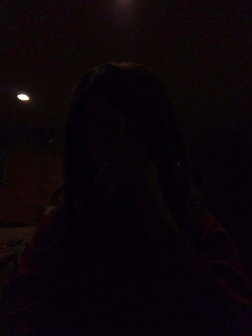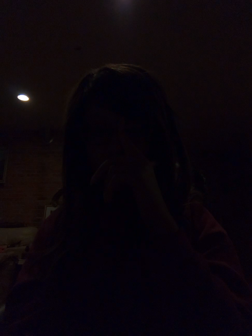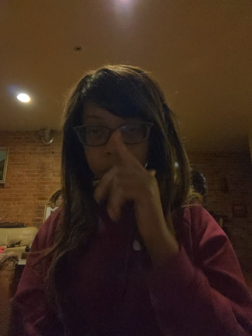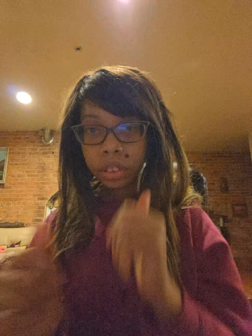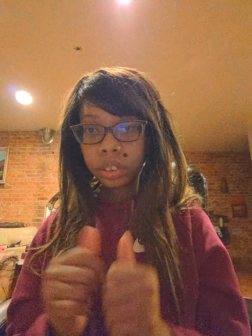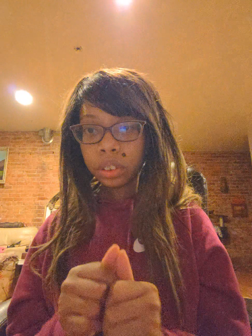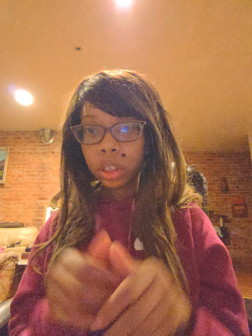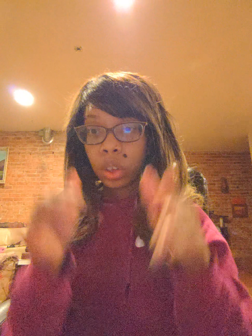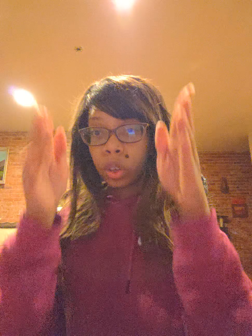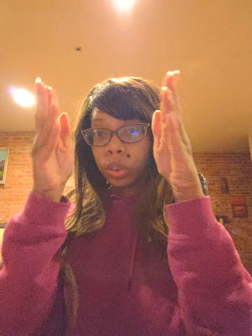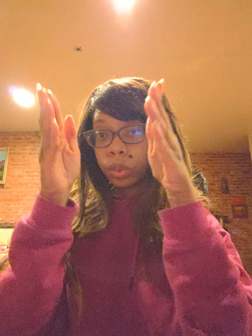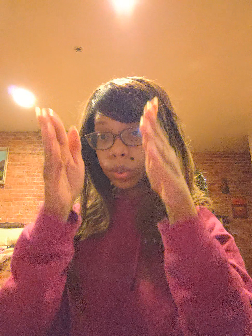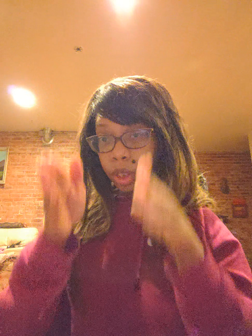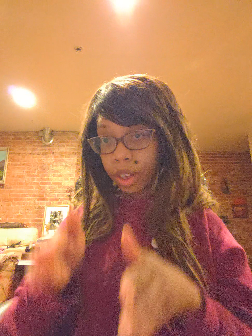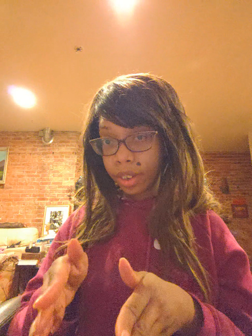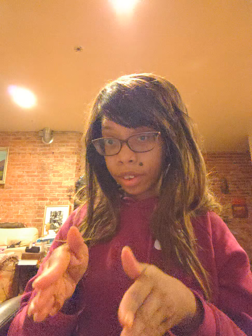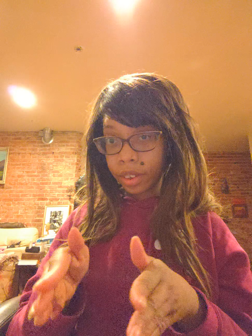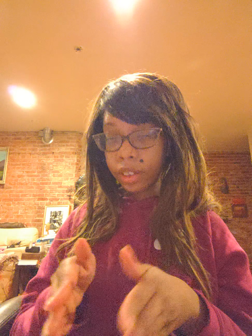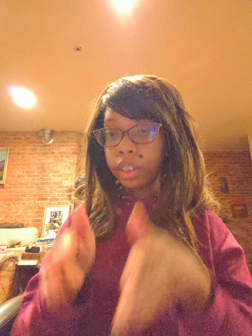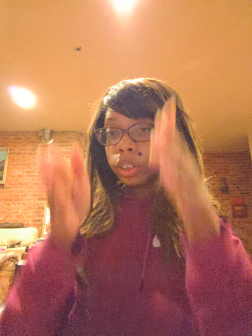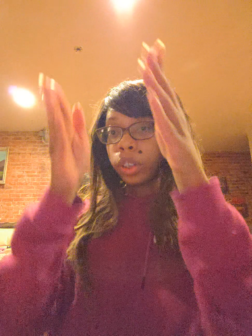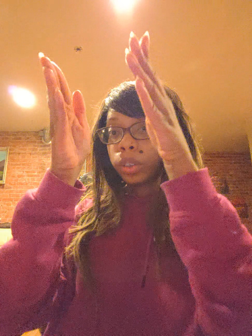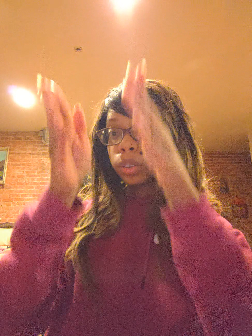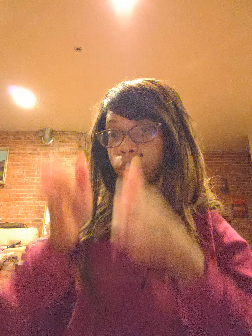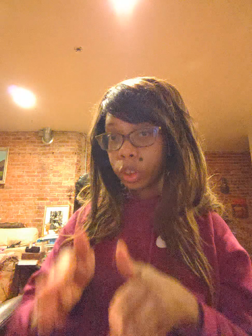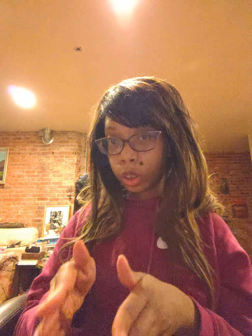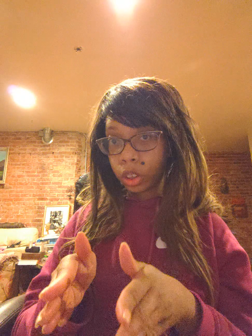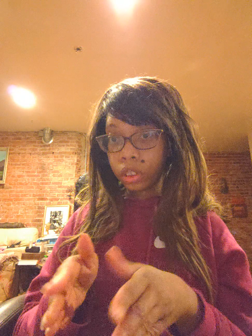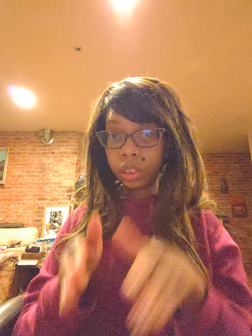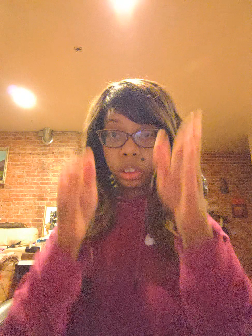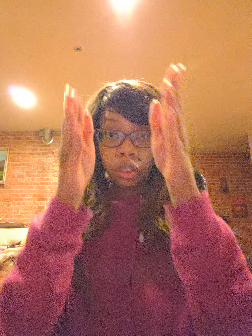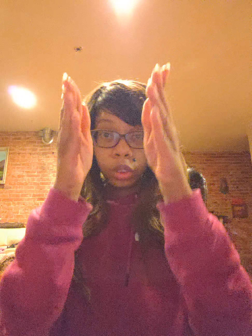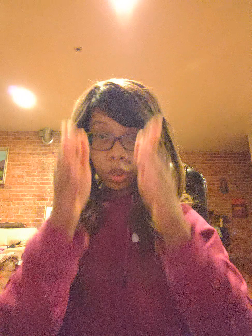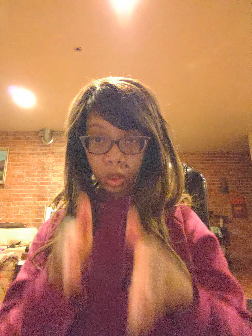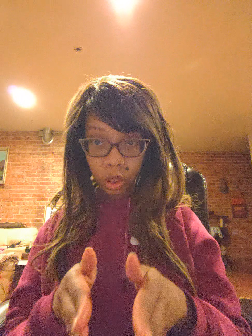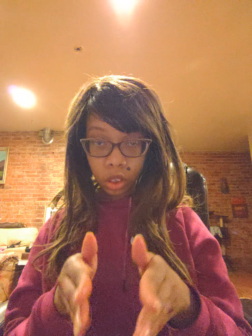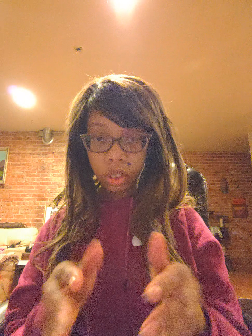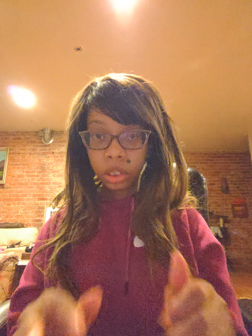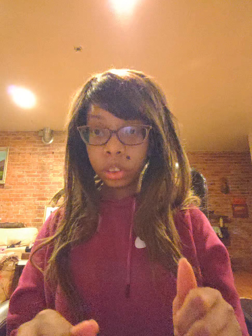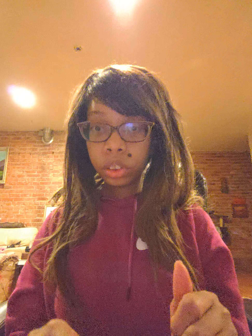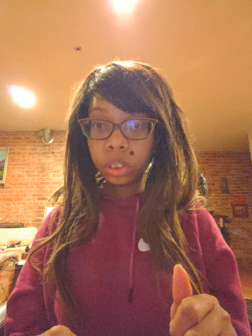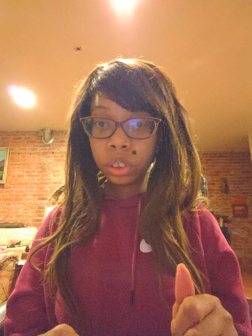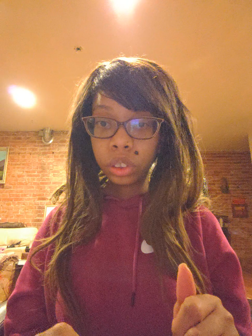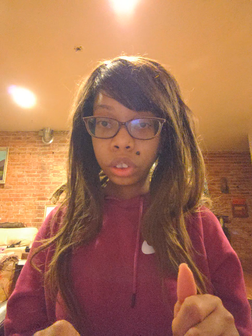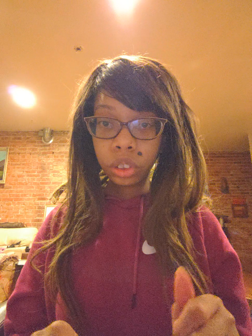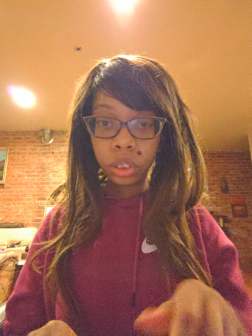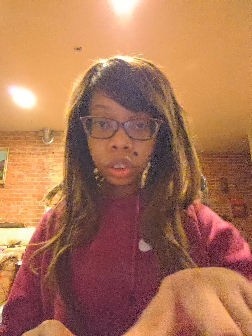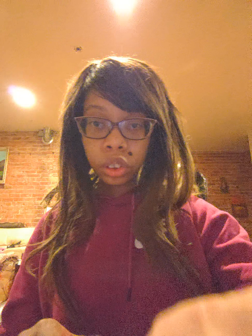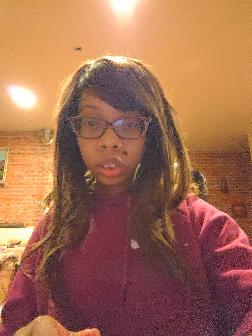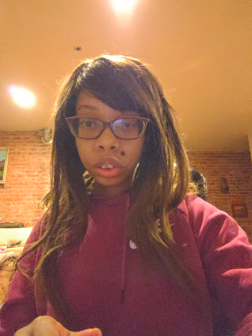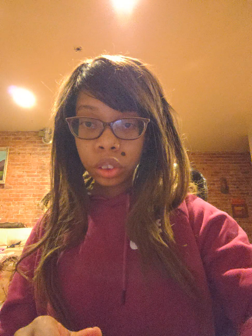person